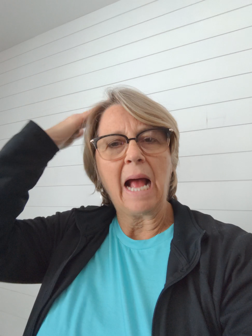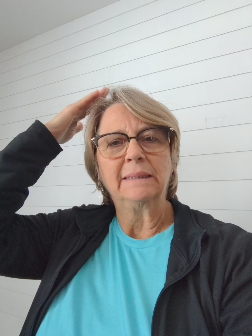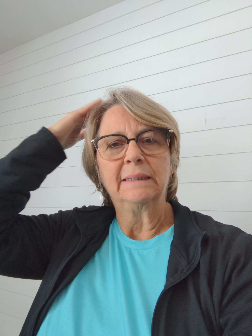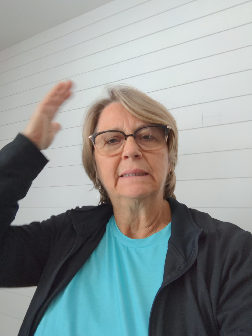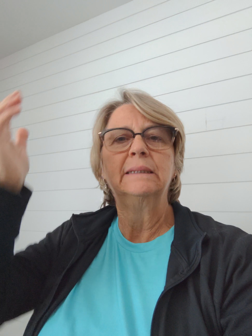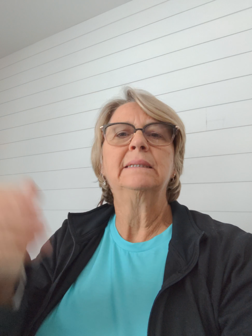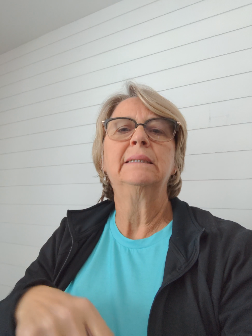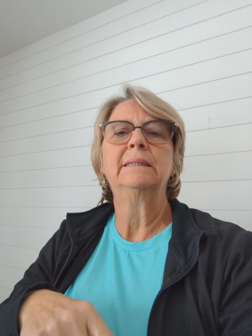hat